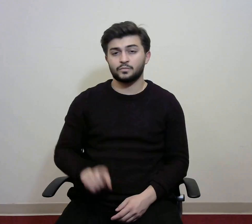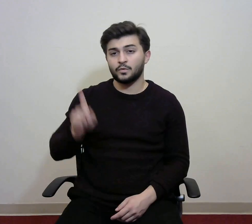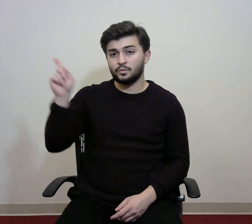O